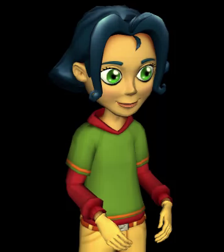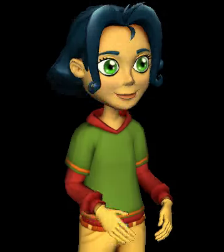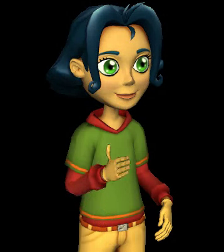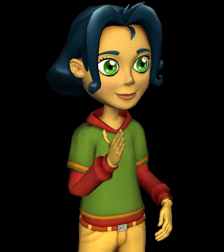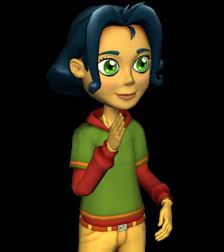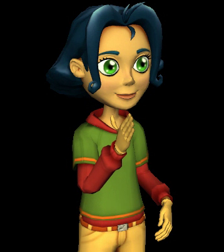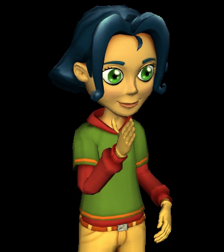مستقبل